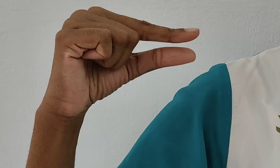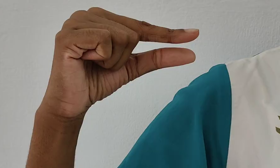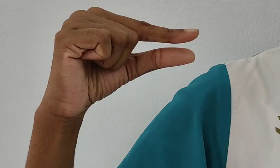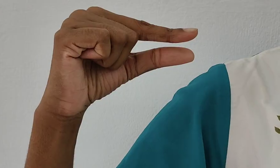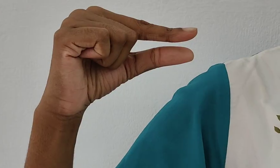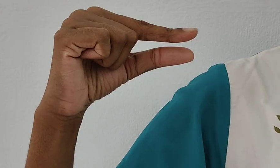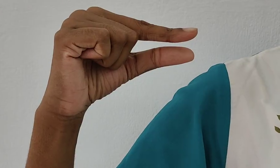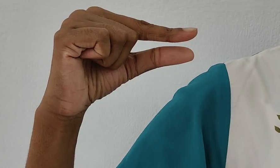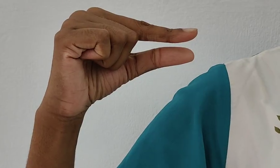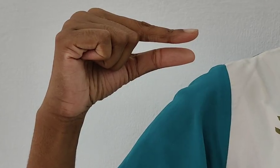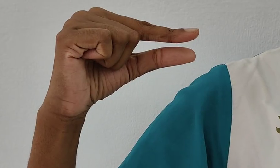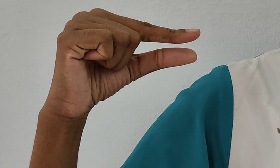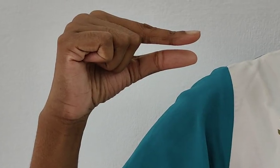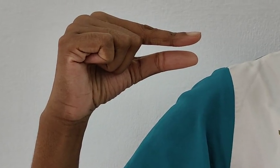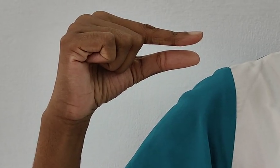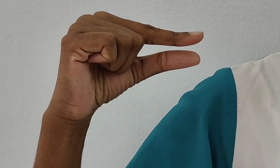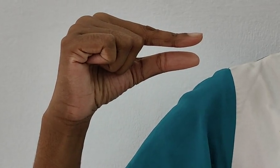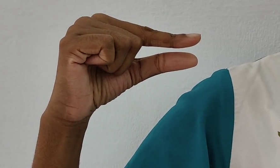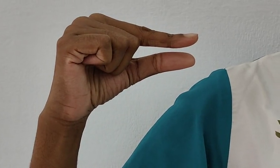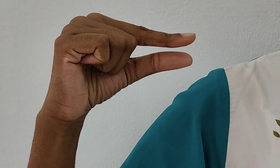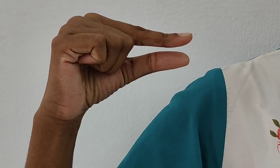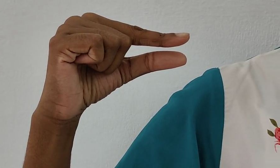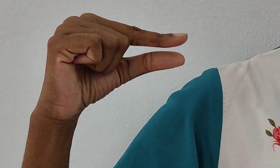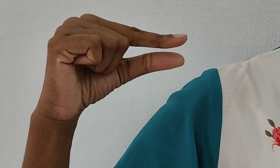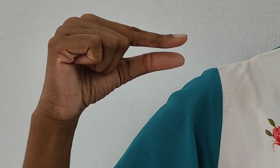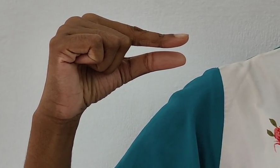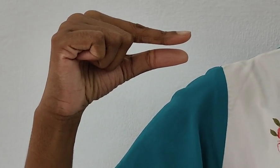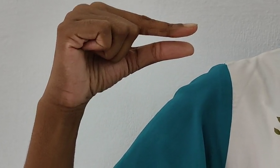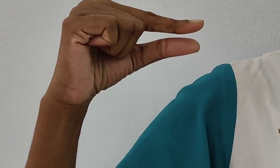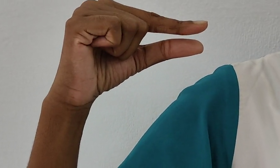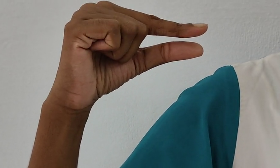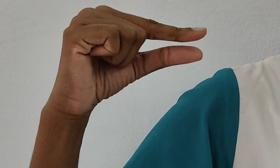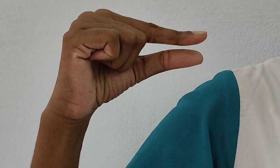ഉ